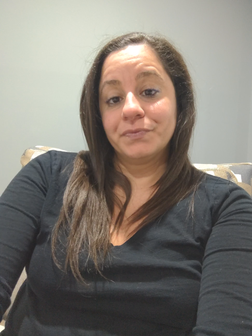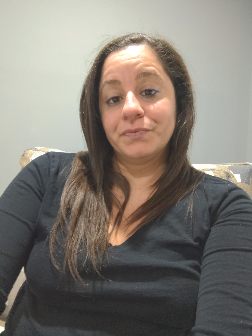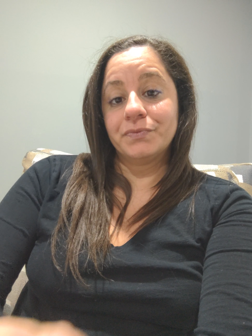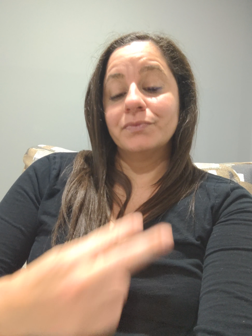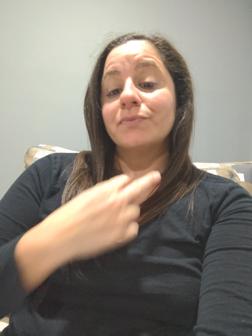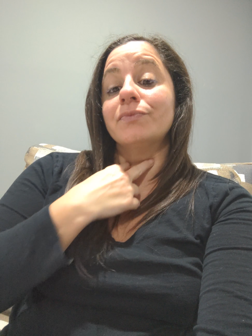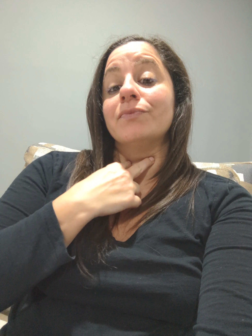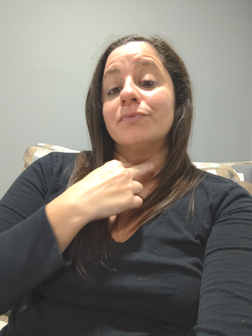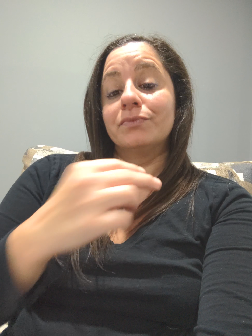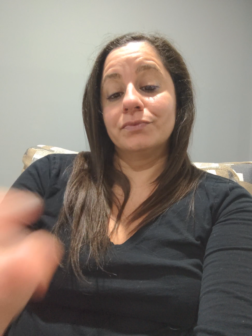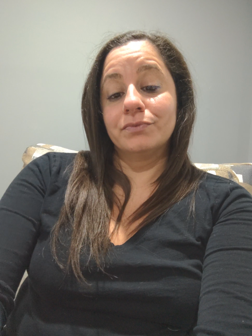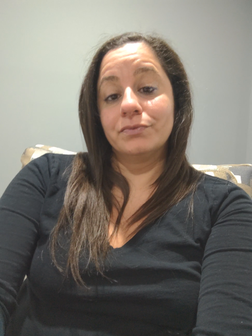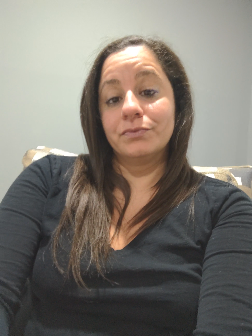stuck